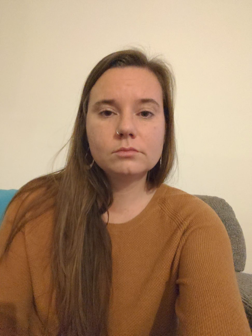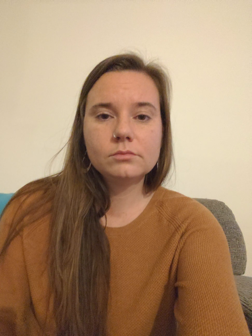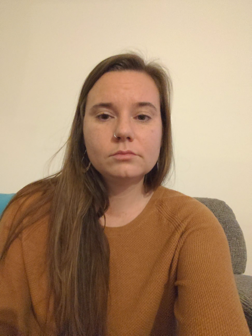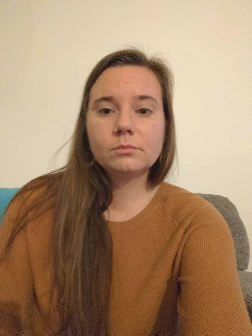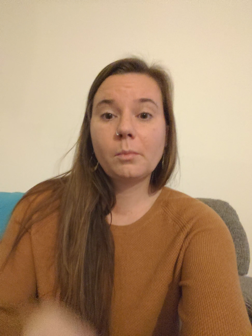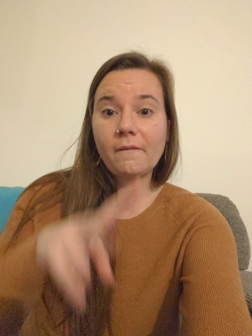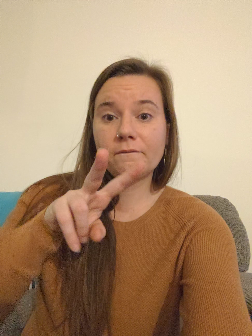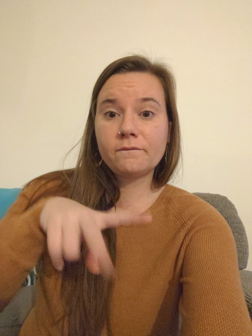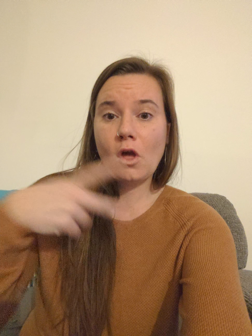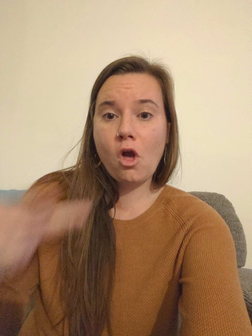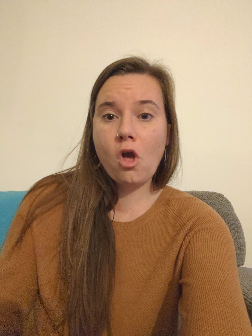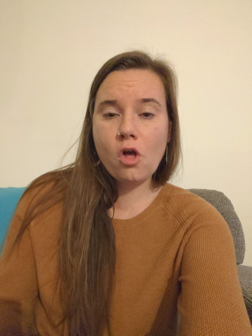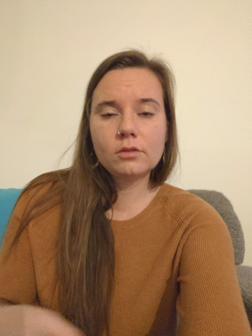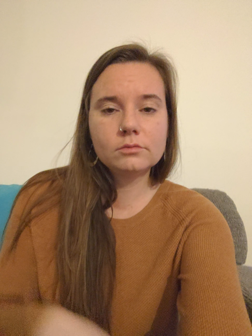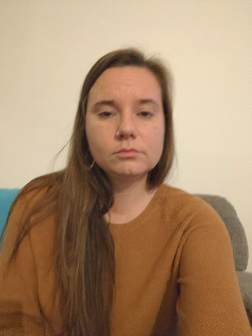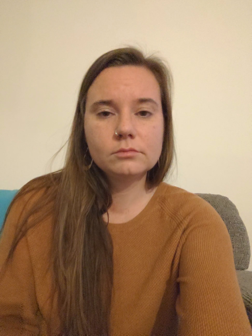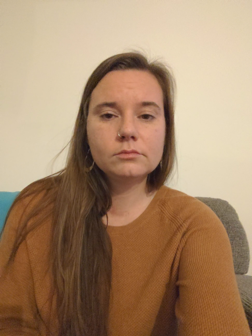fall